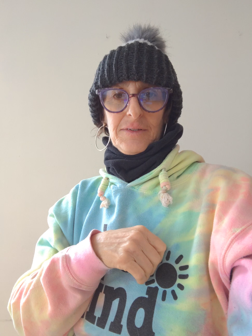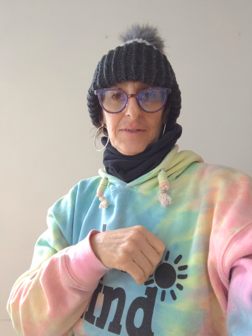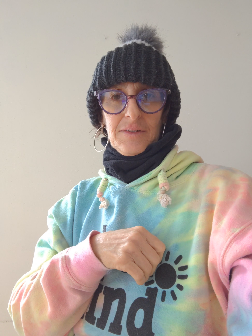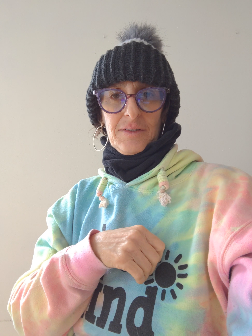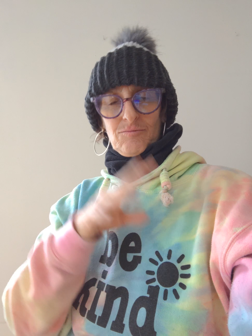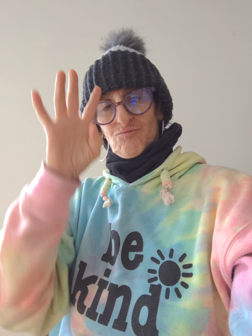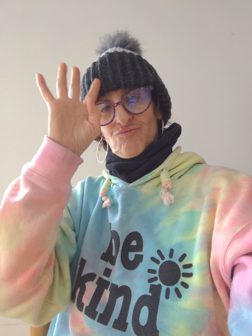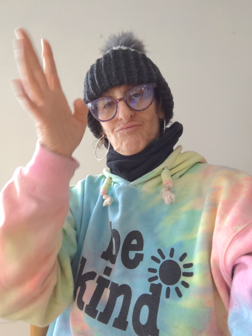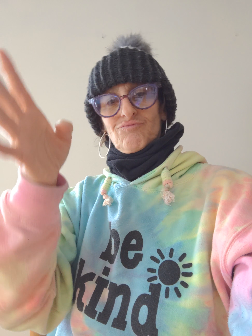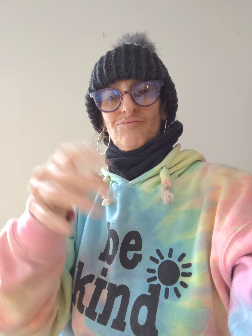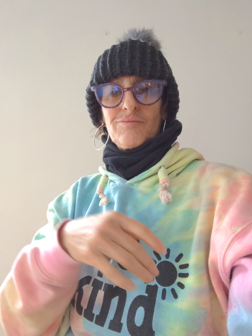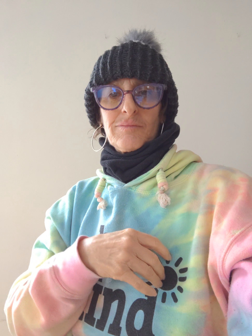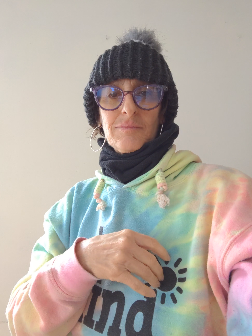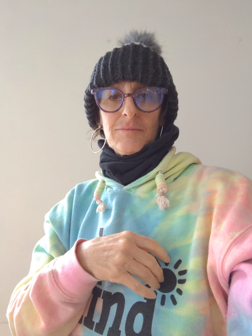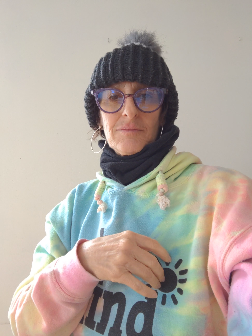pretend